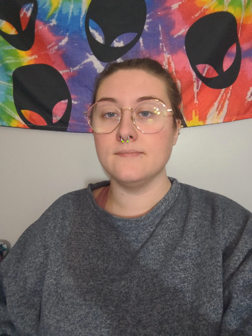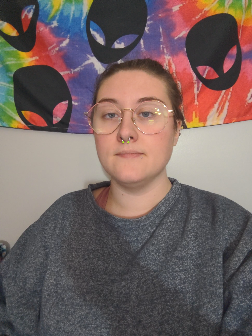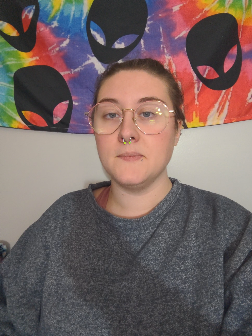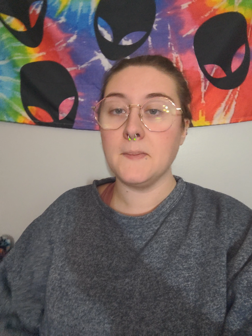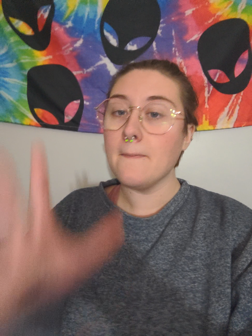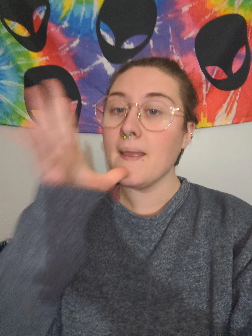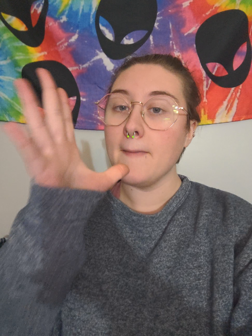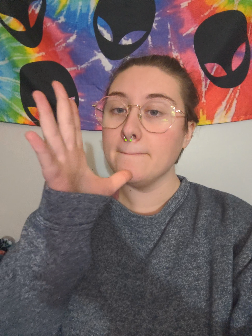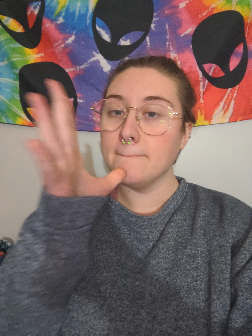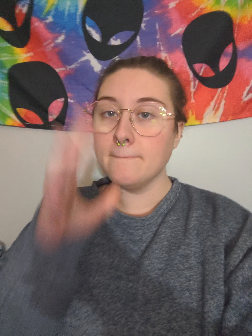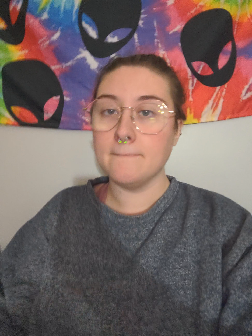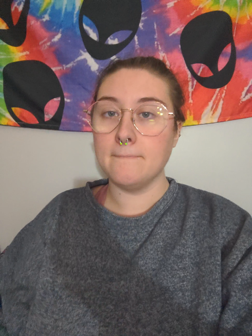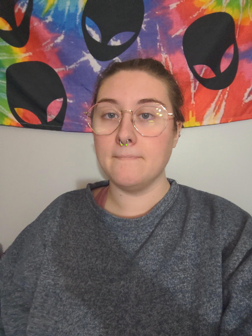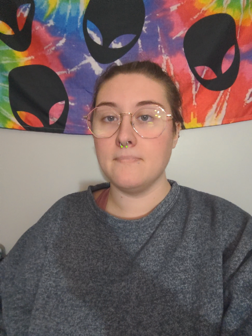mom